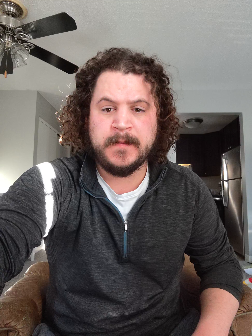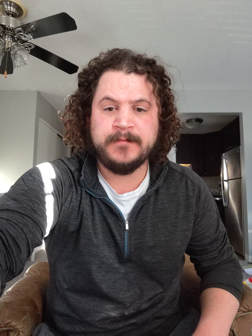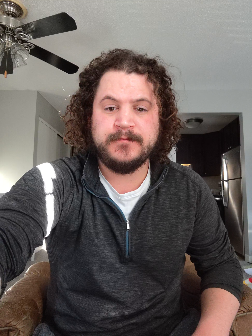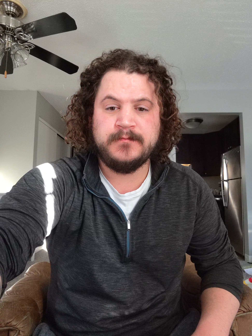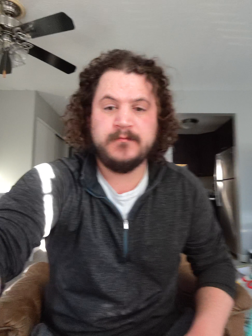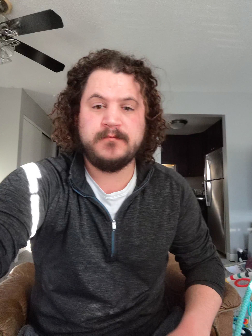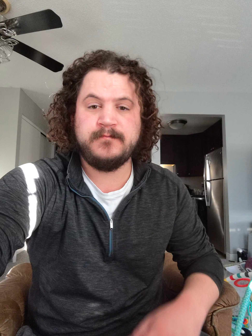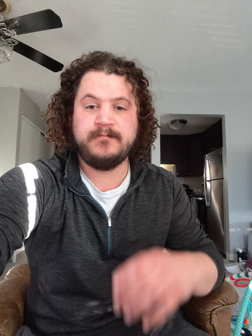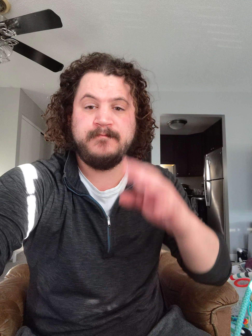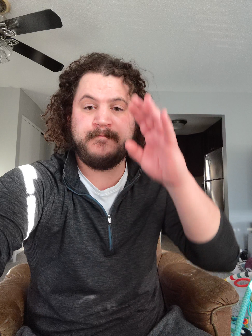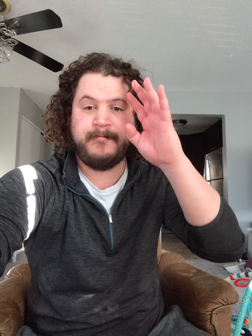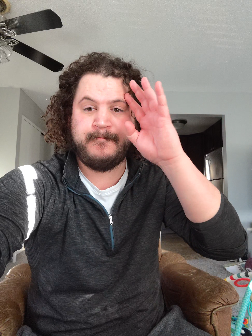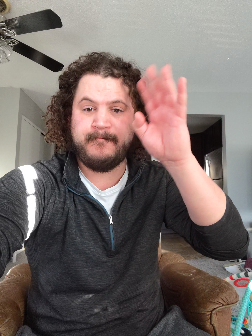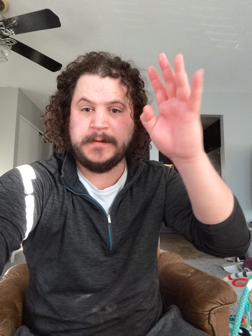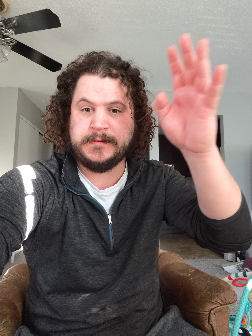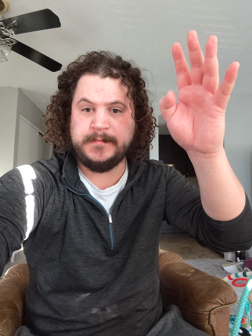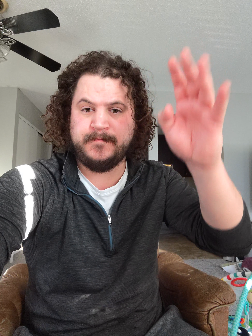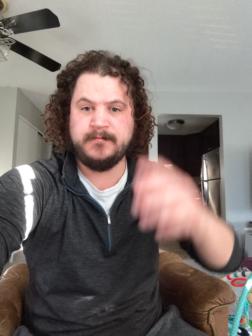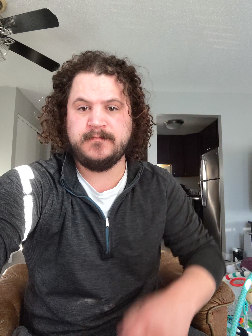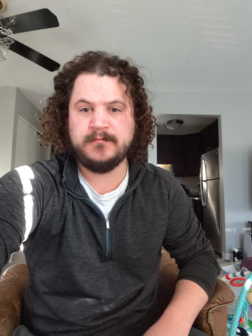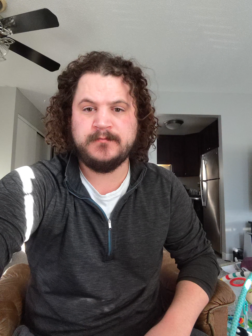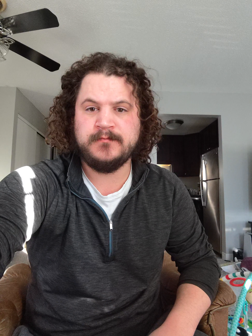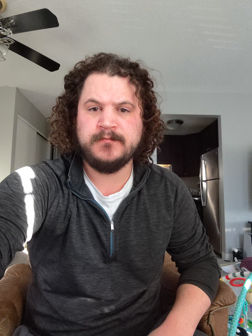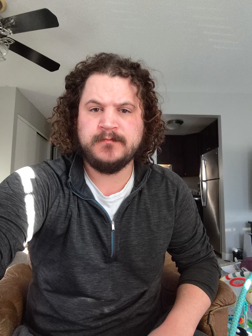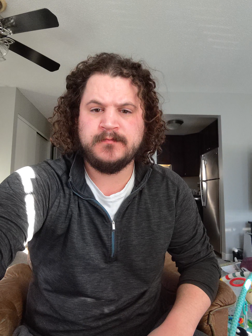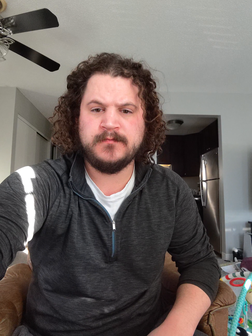pretend